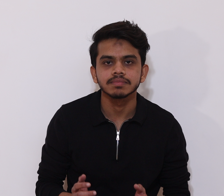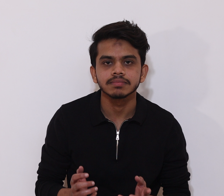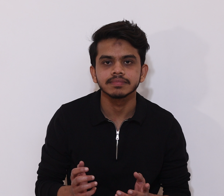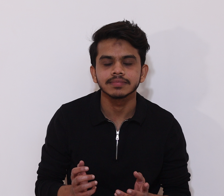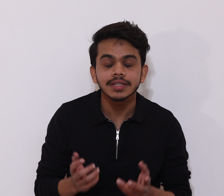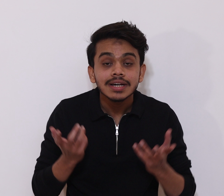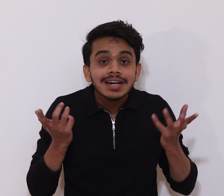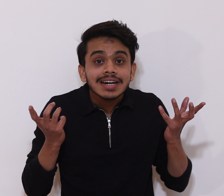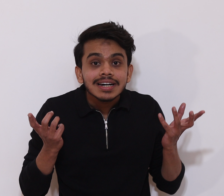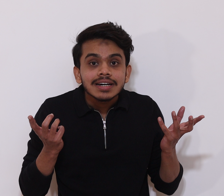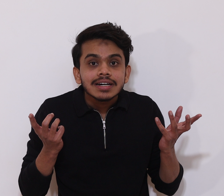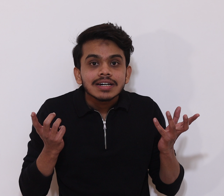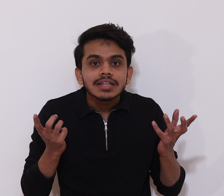surprise